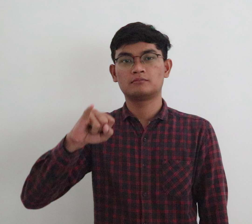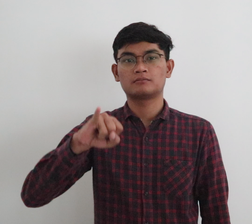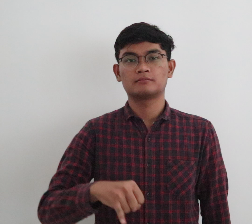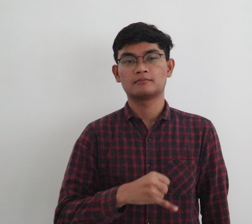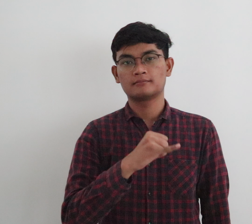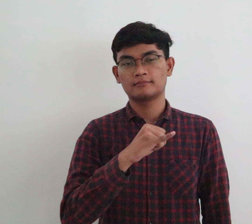J